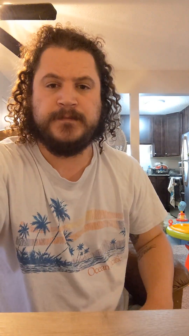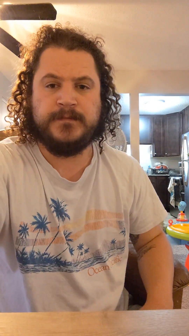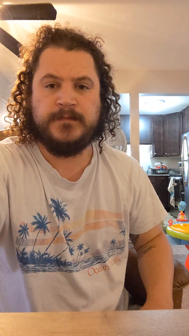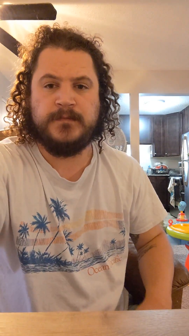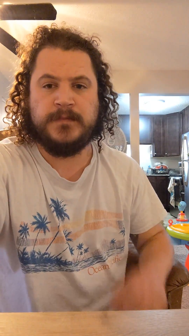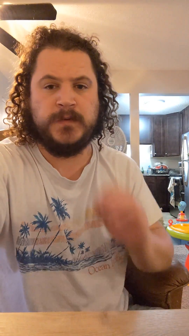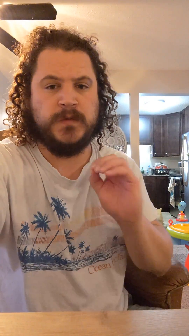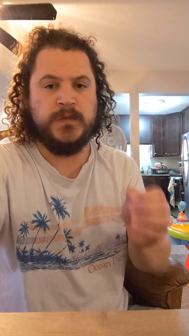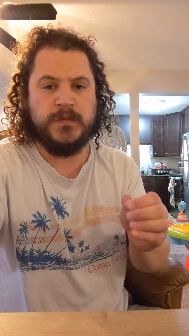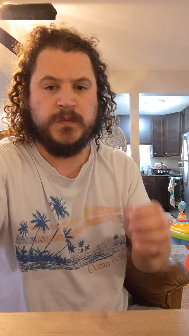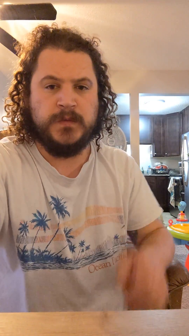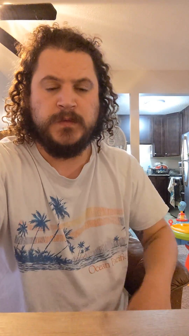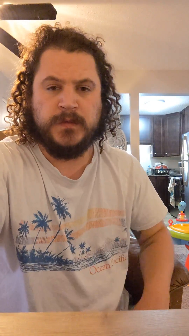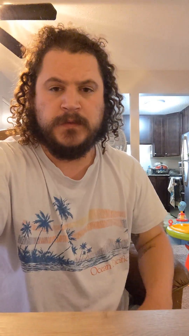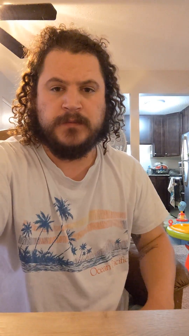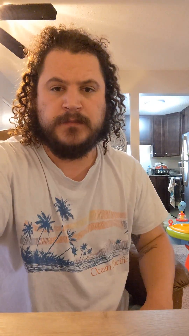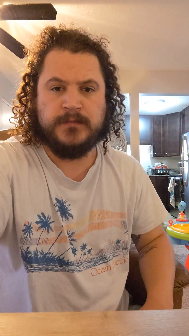none